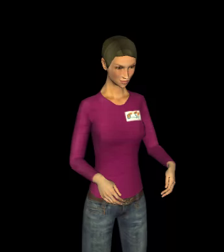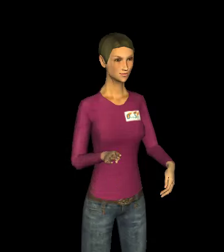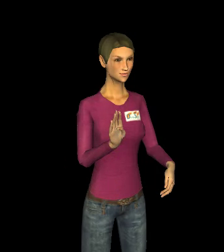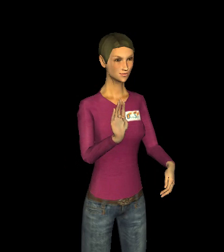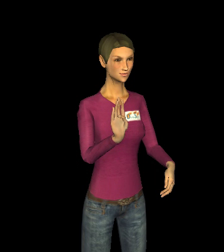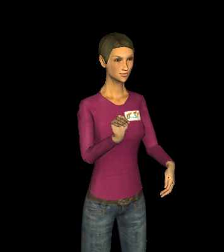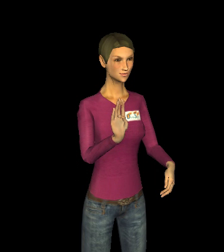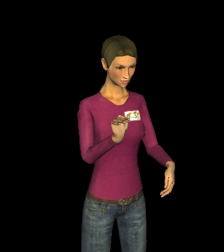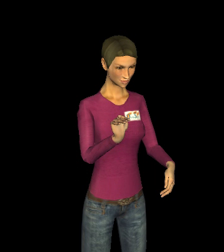أزرق